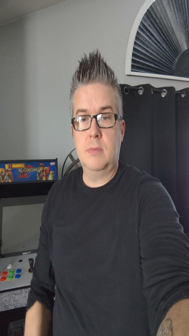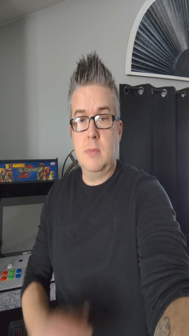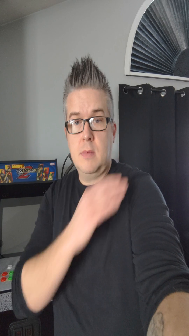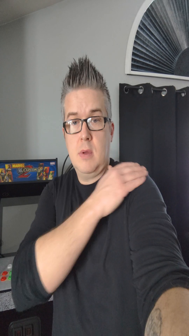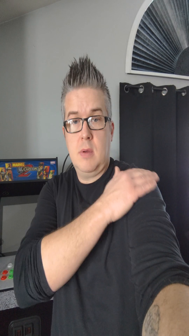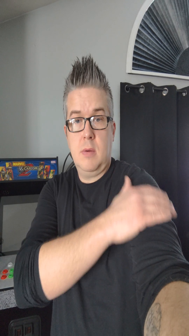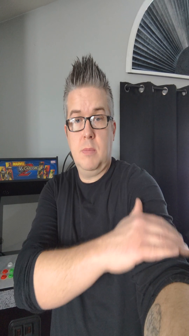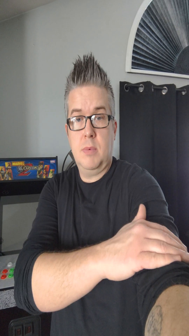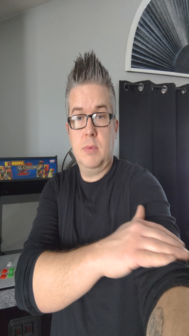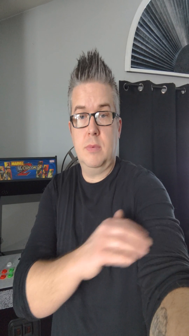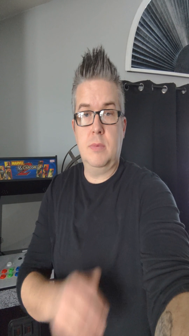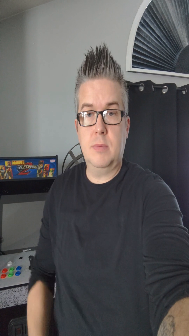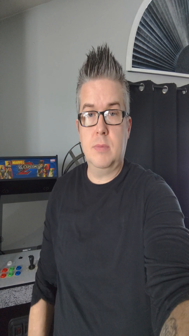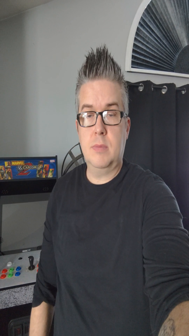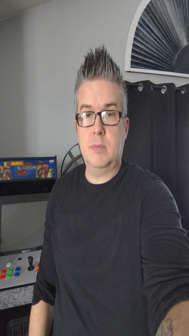arm